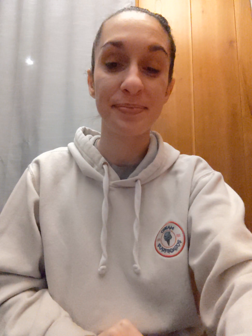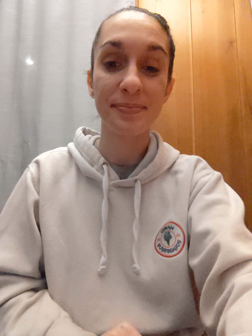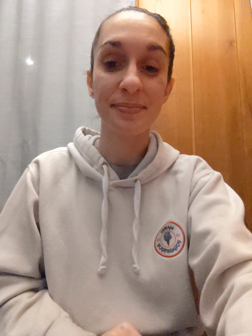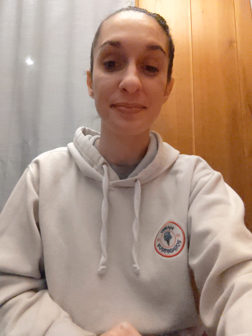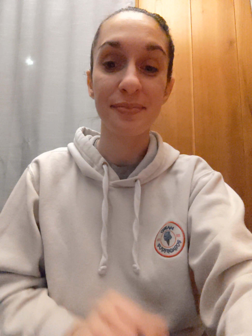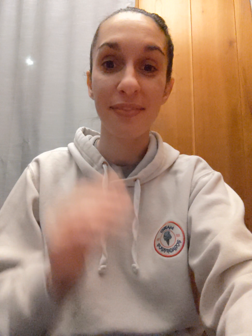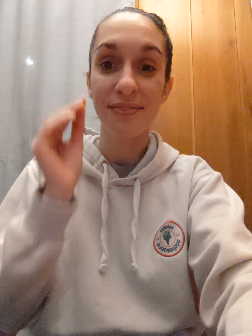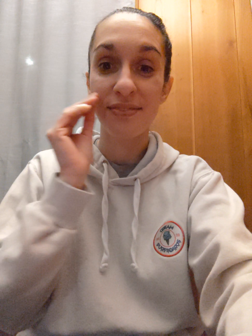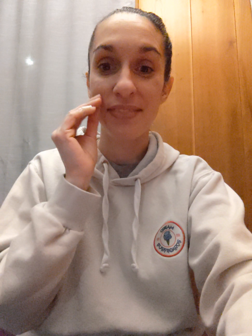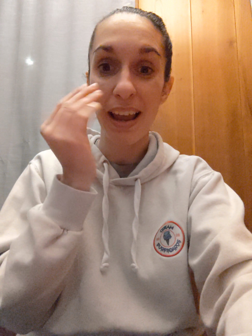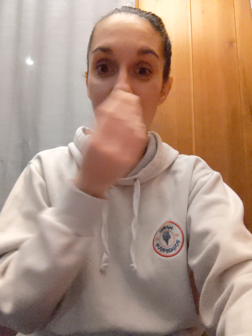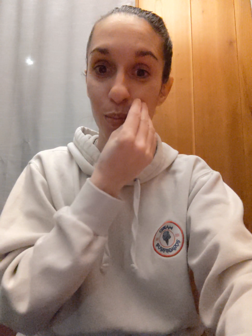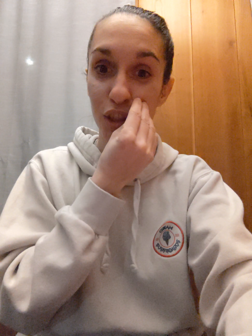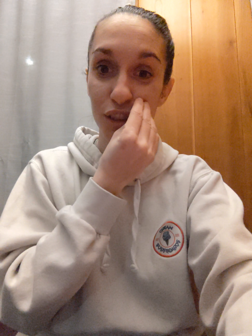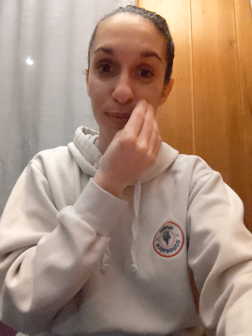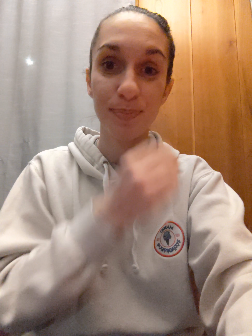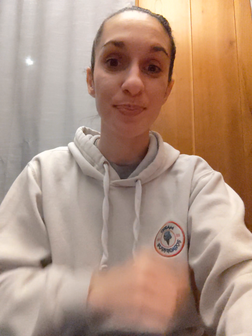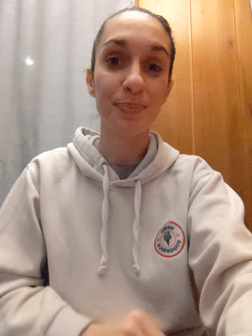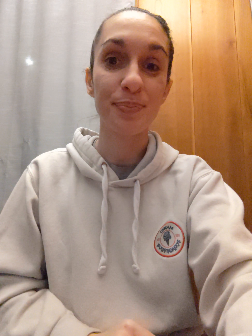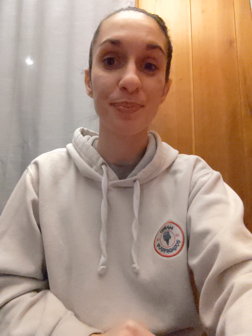flower